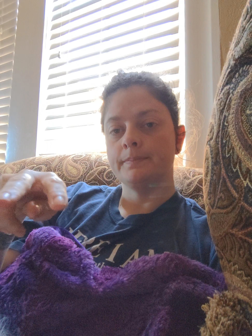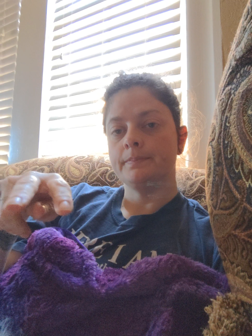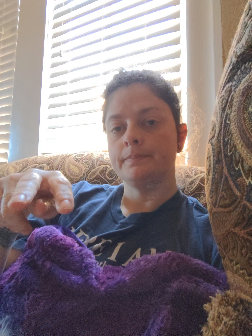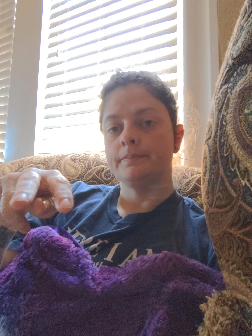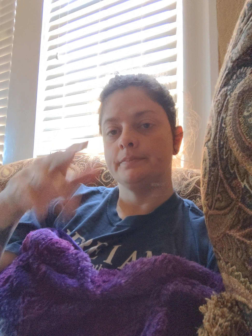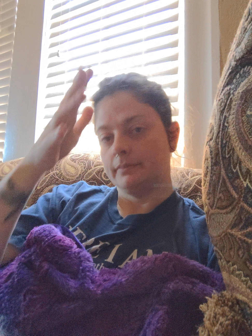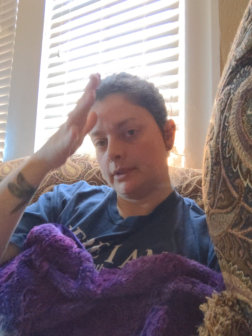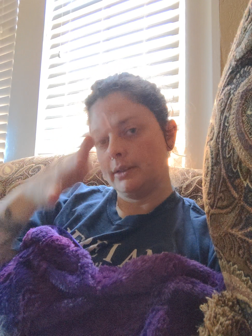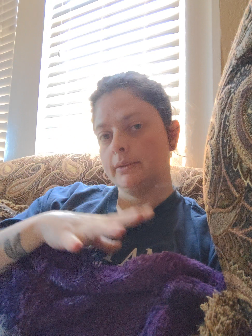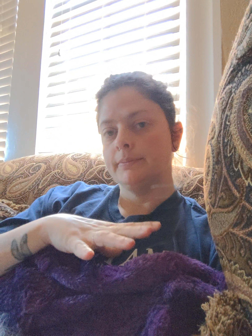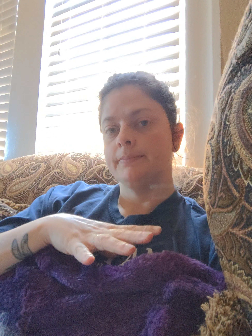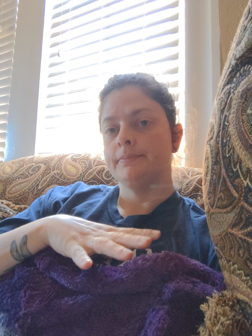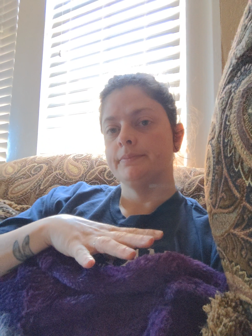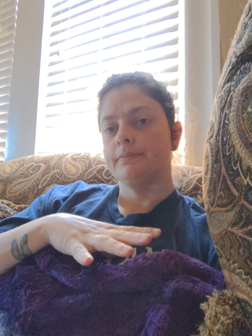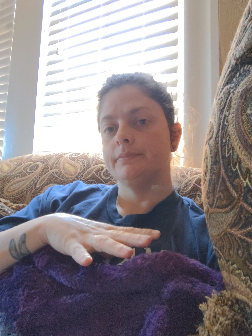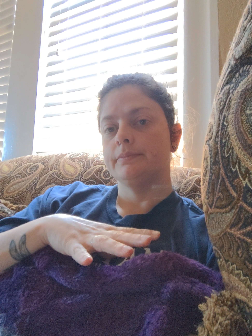man